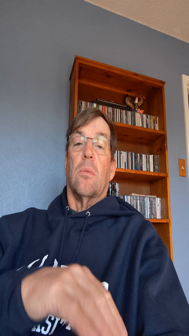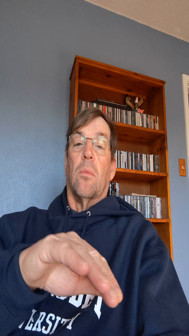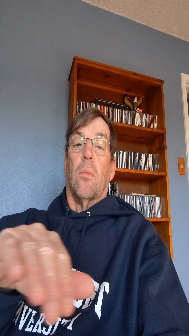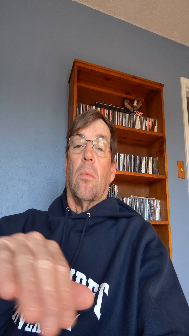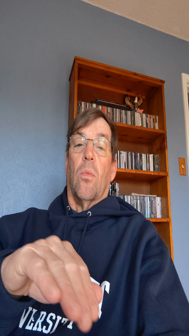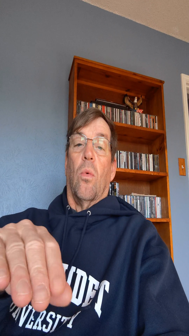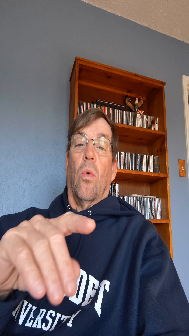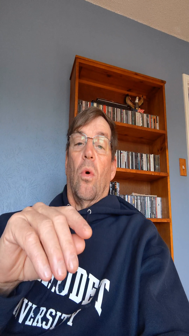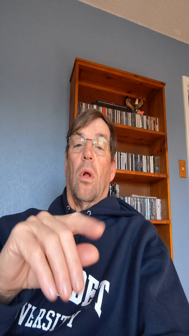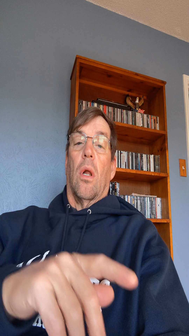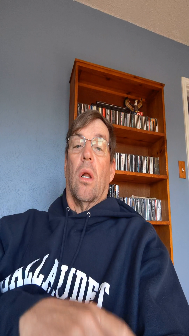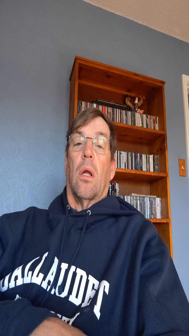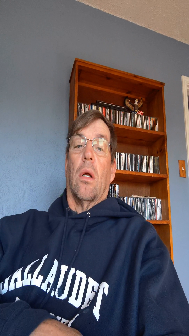pool